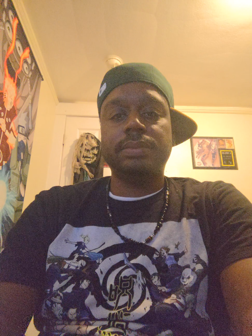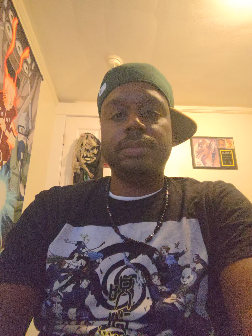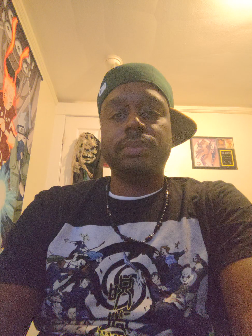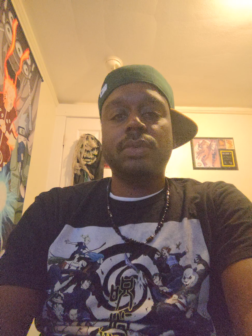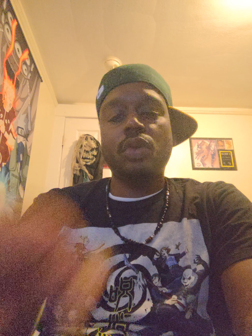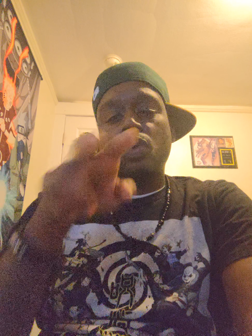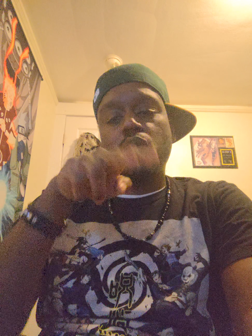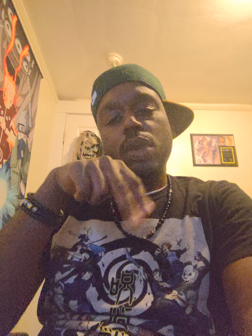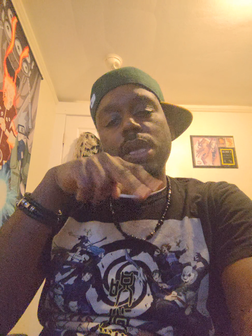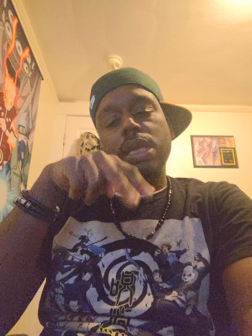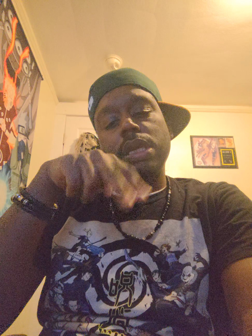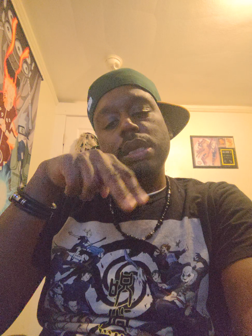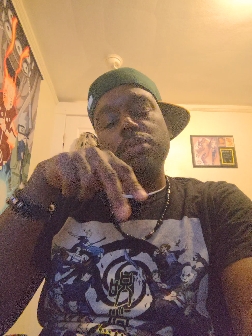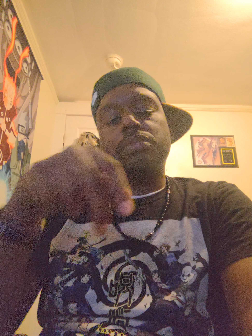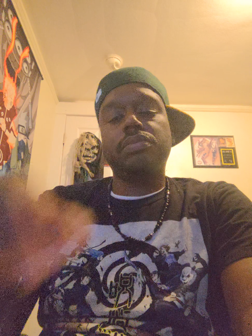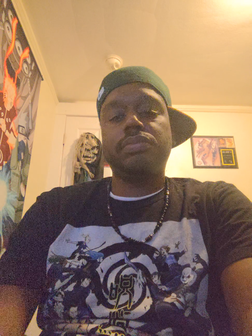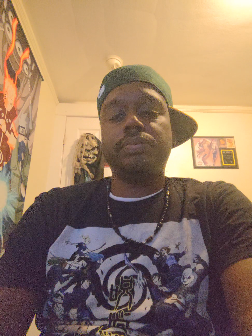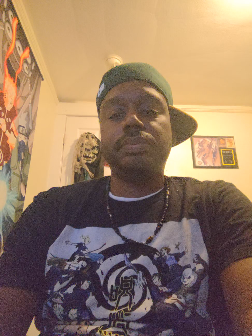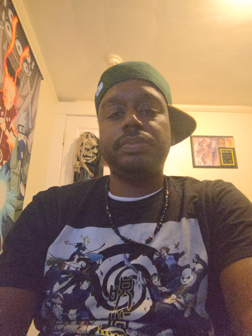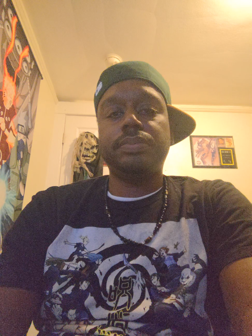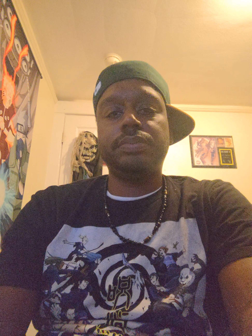read